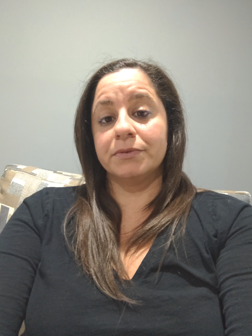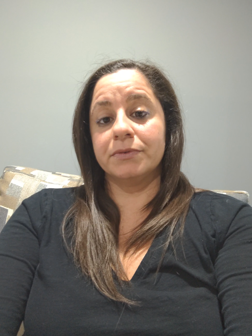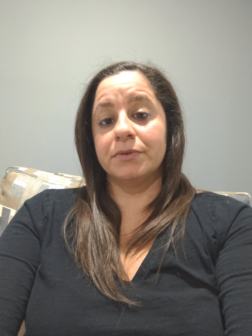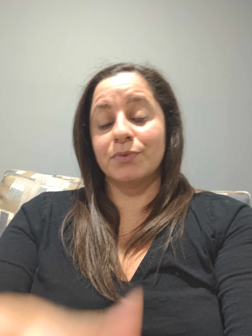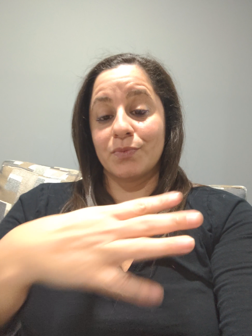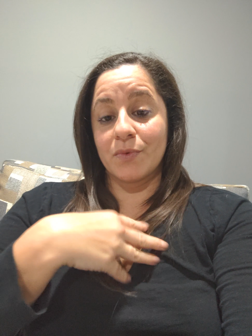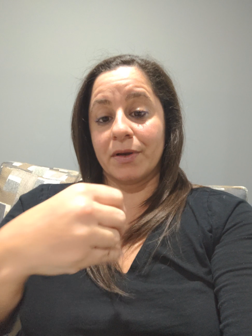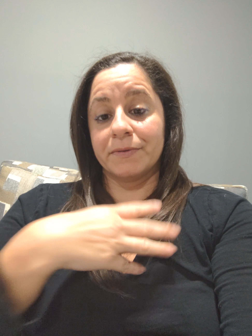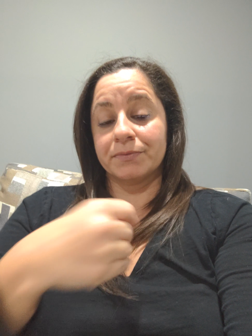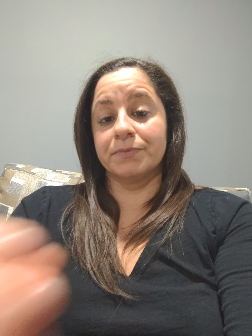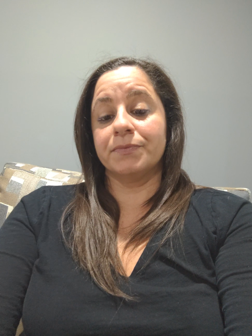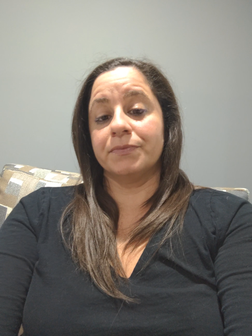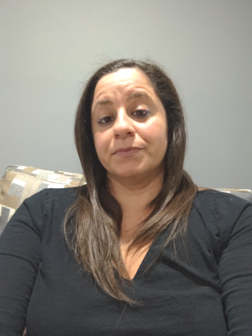white